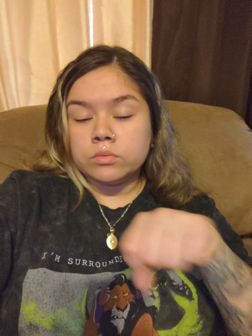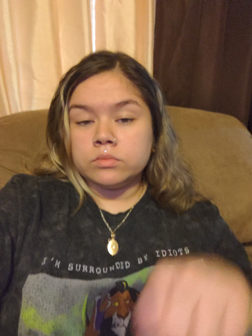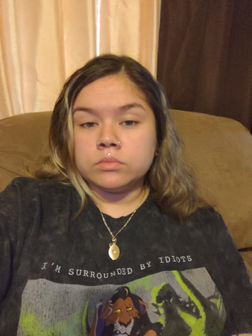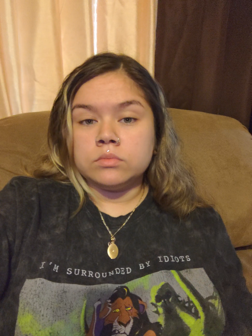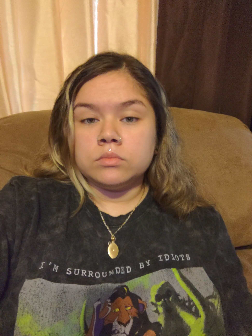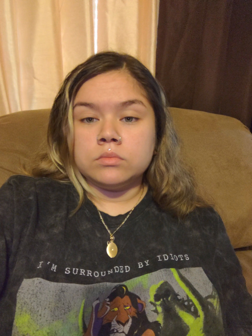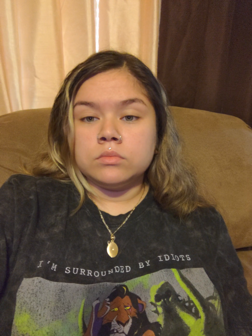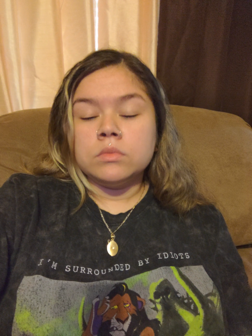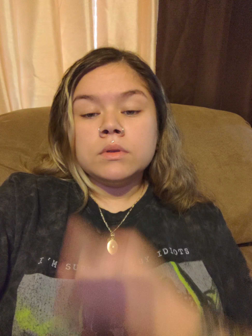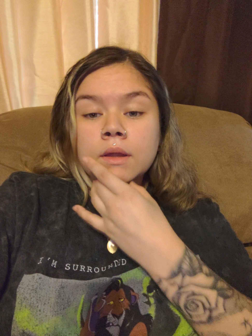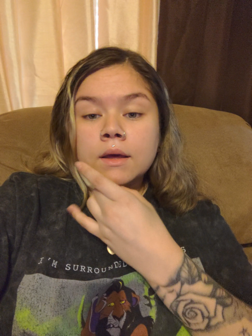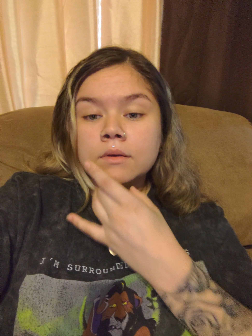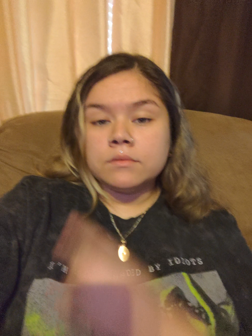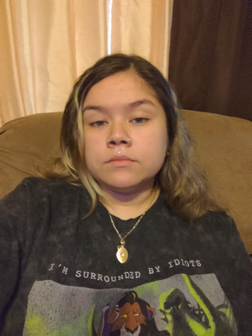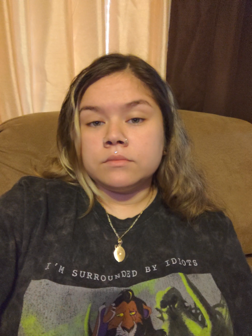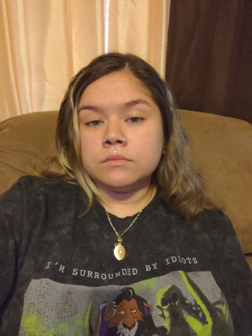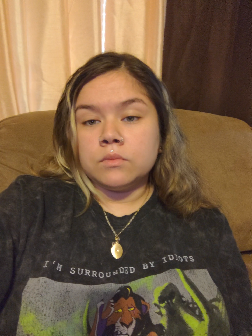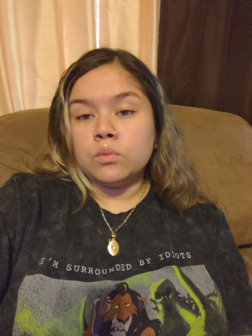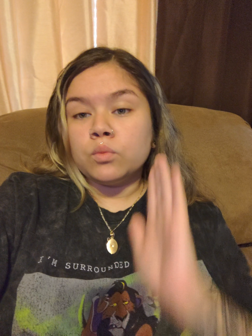light bulb